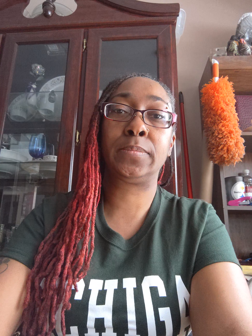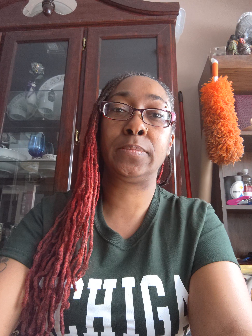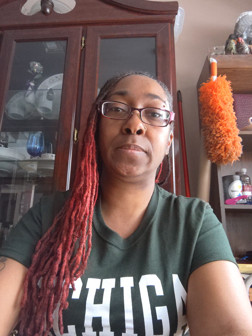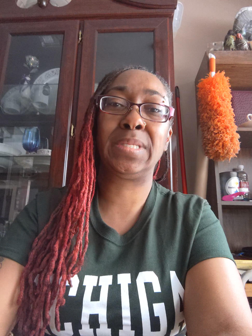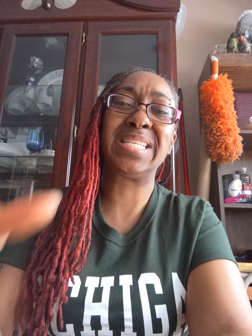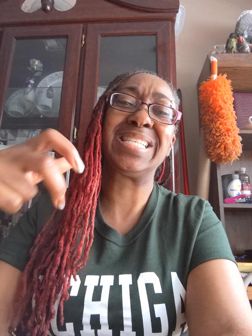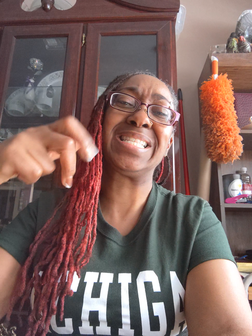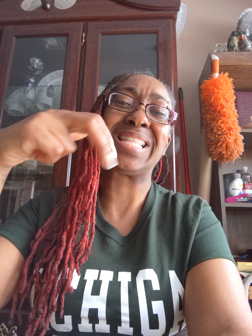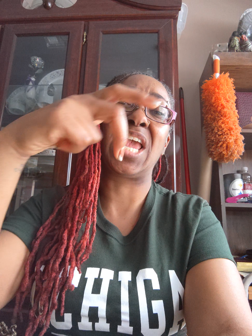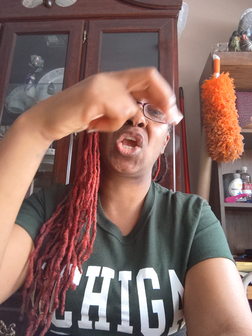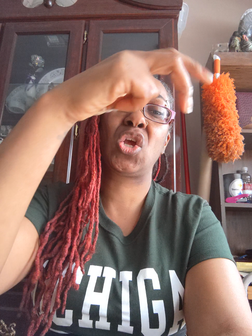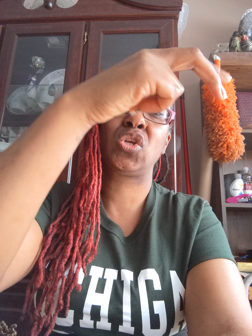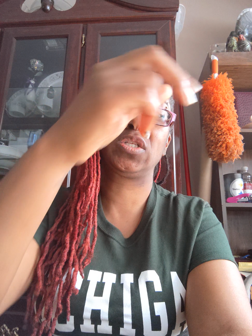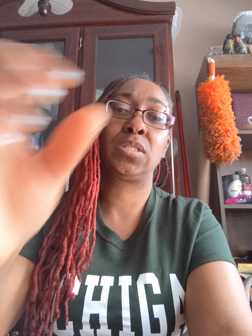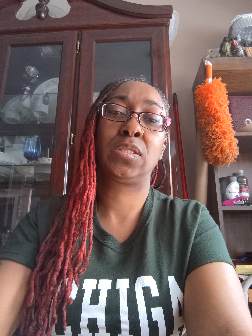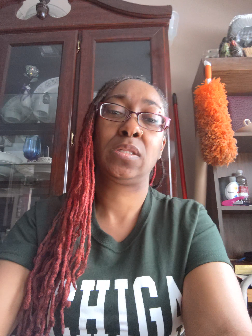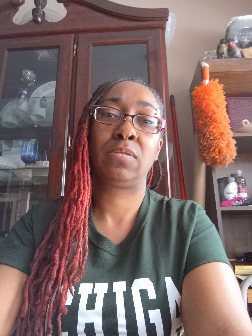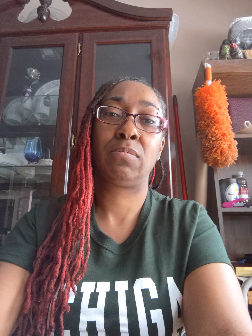stairs